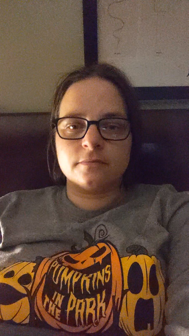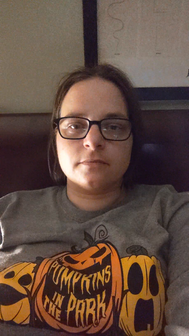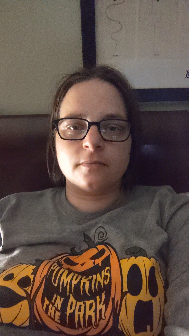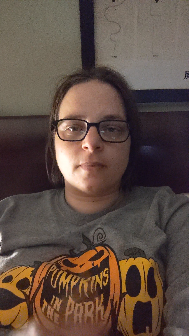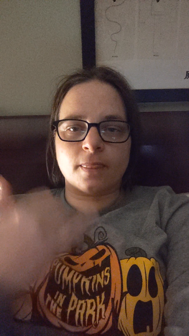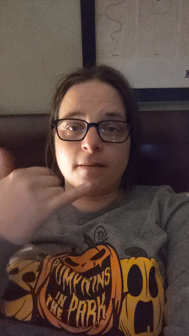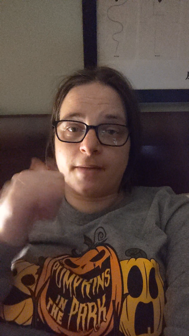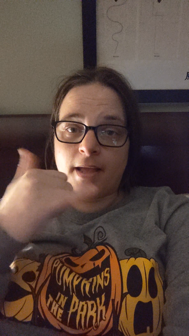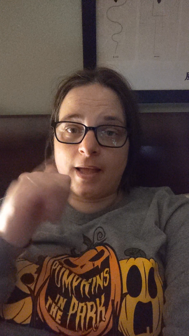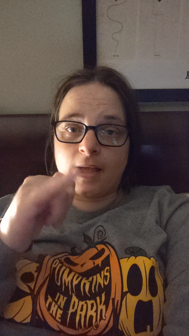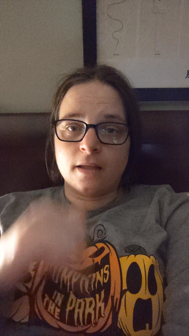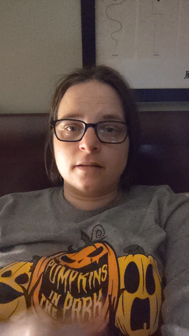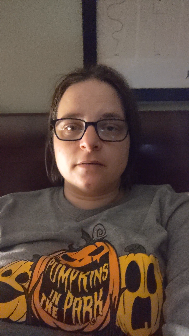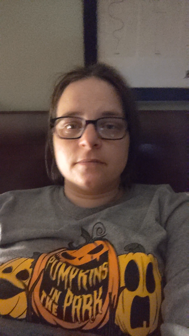play